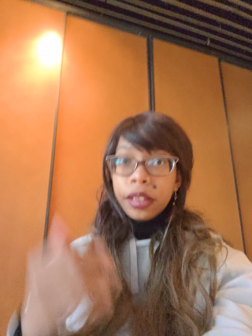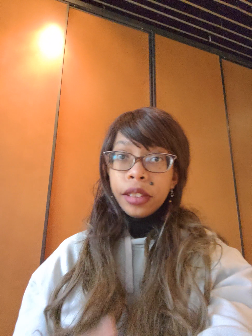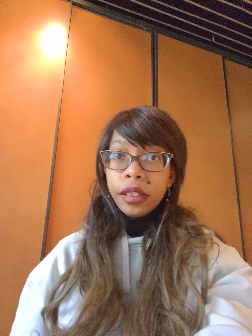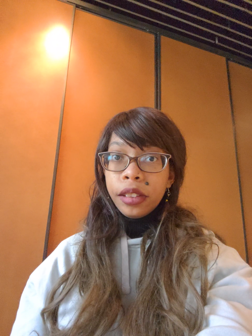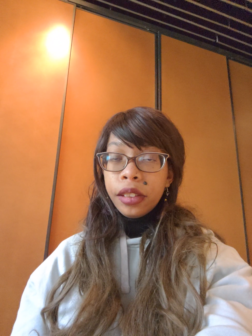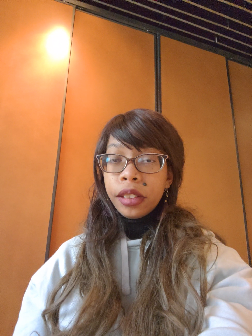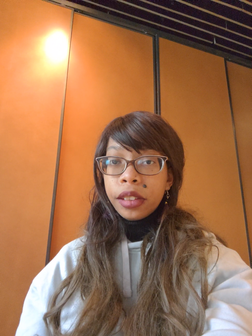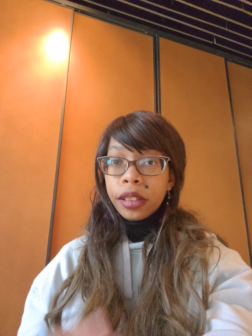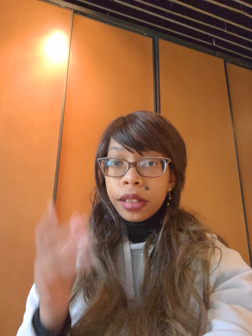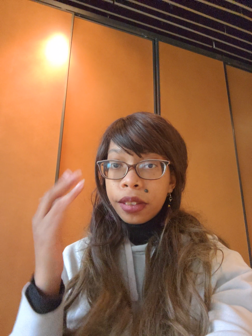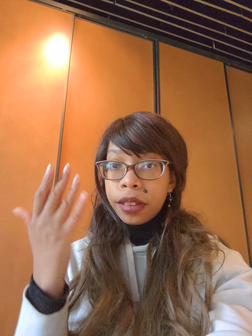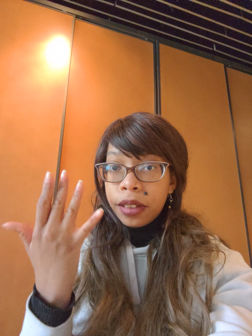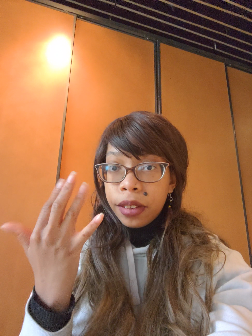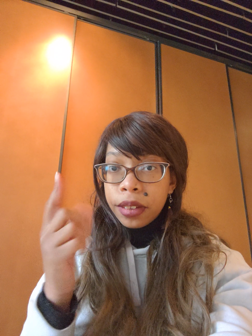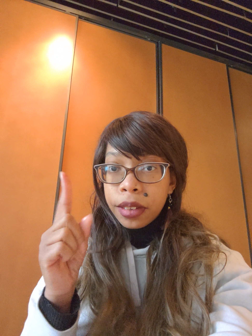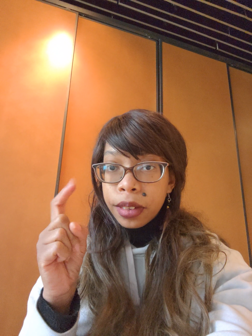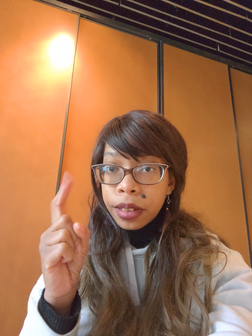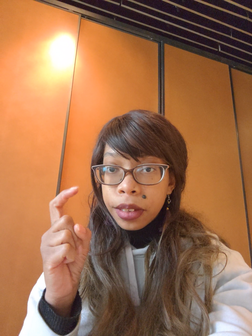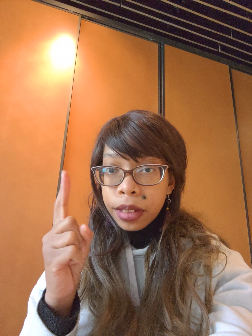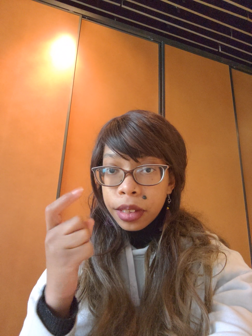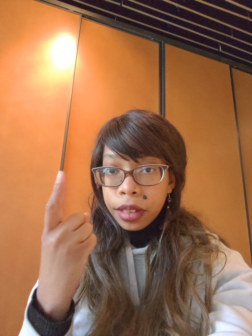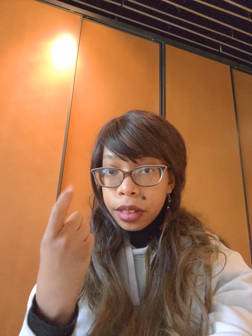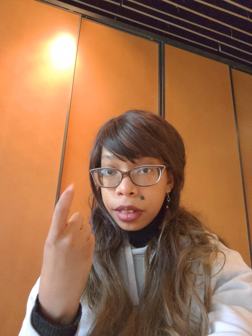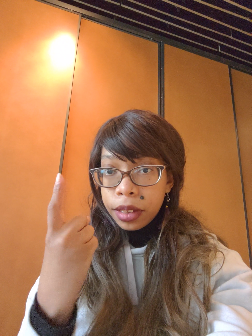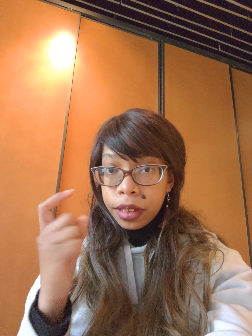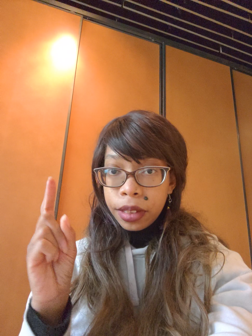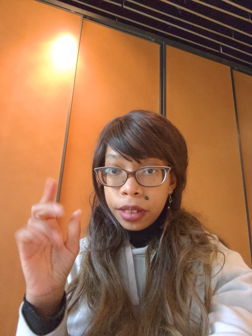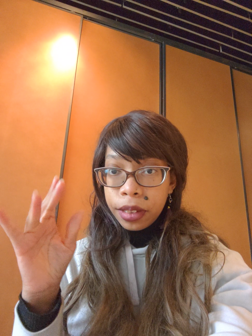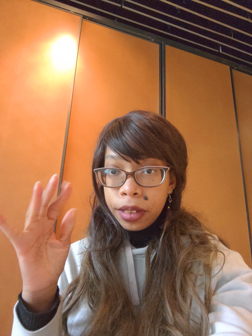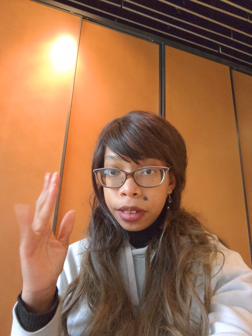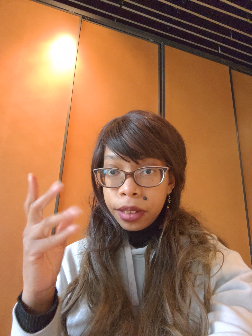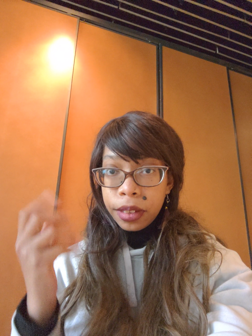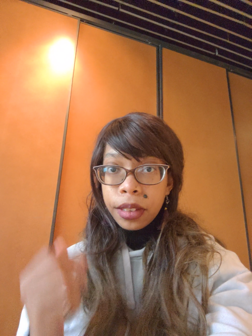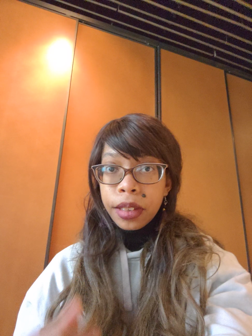finger